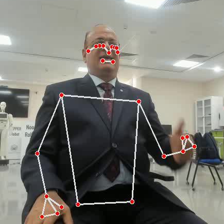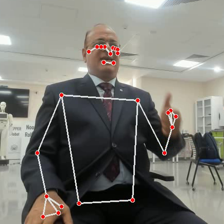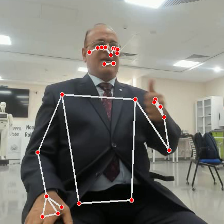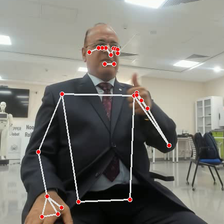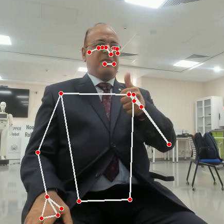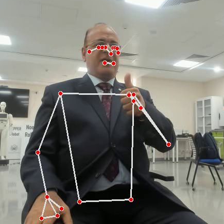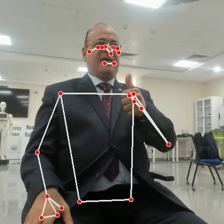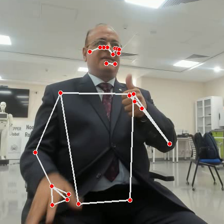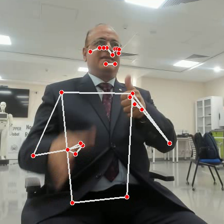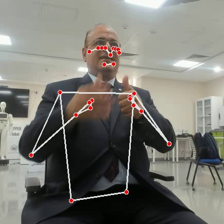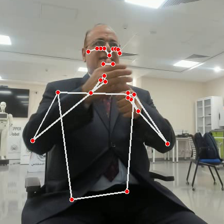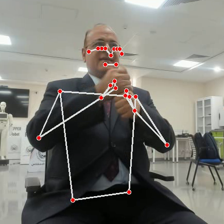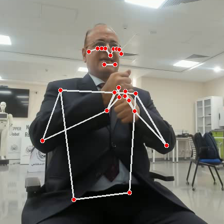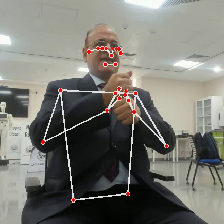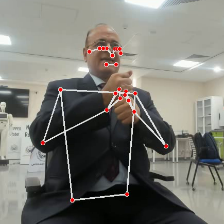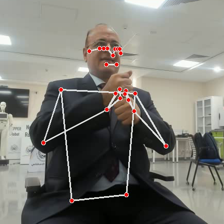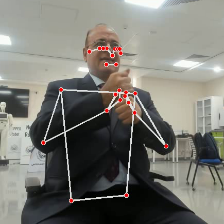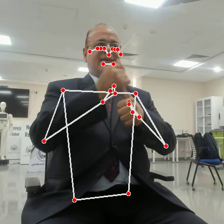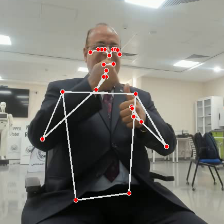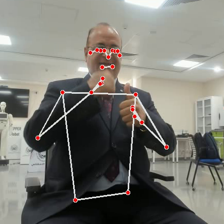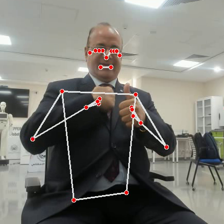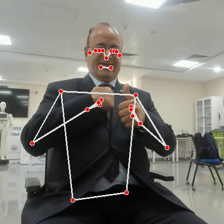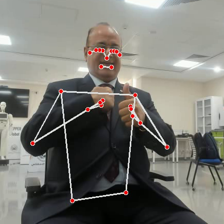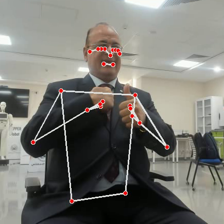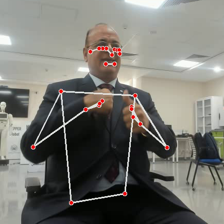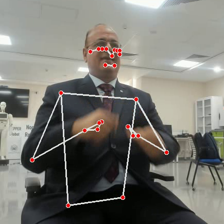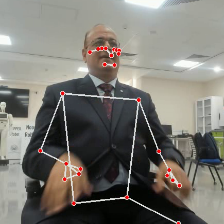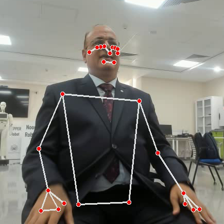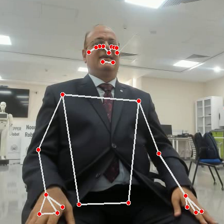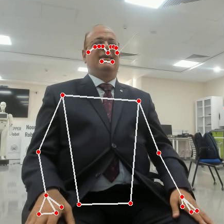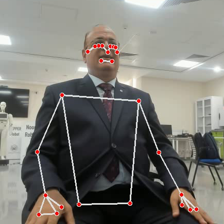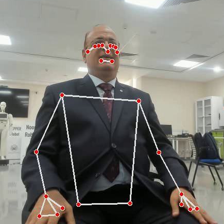meraty